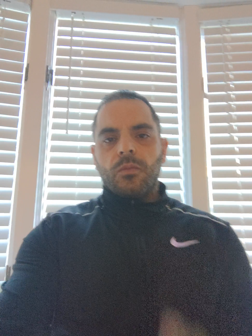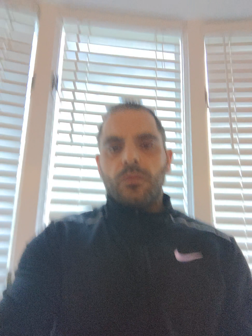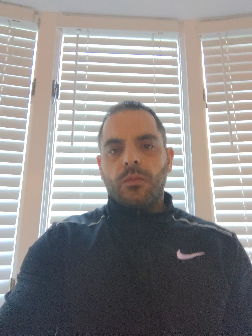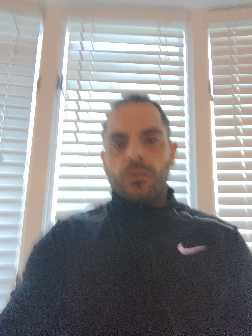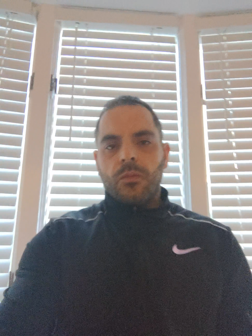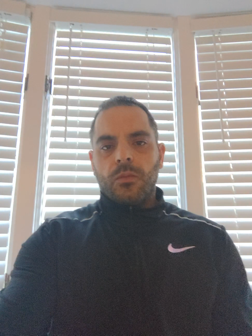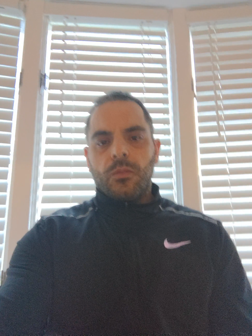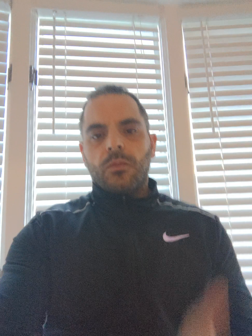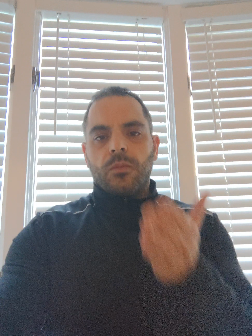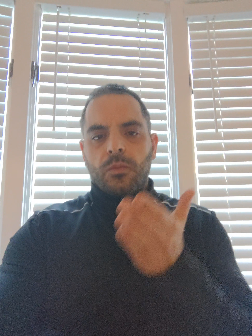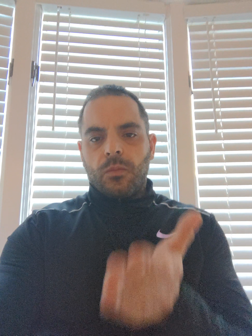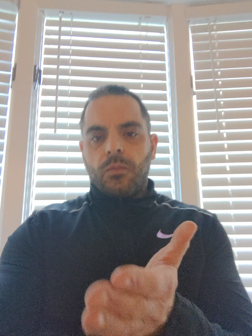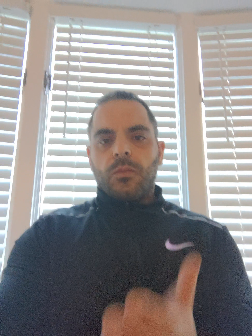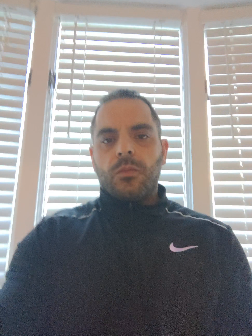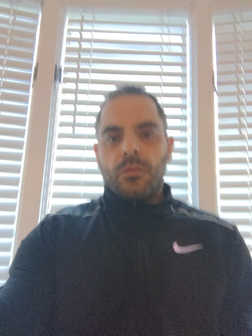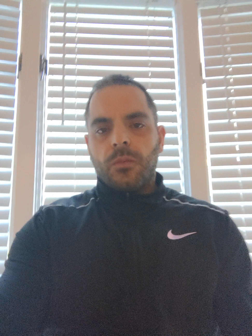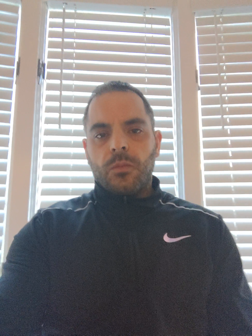boat